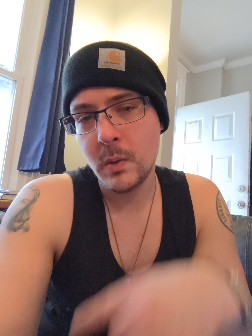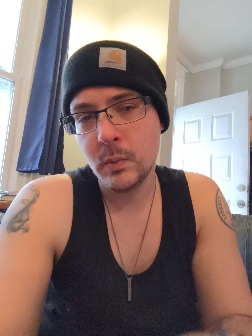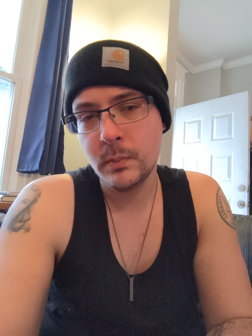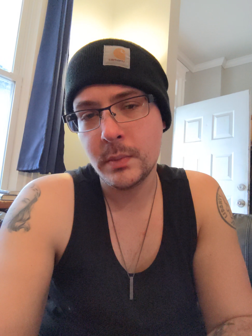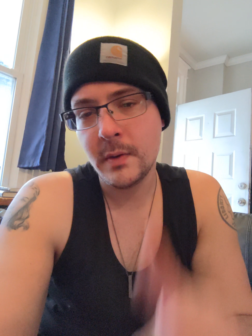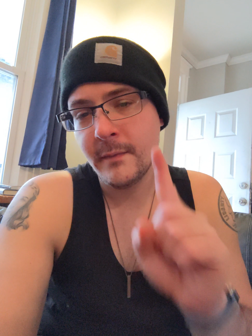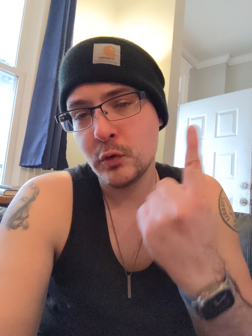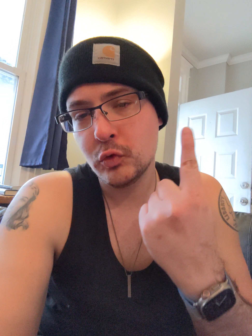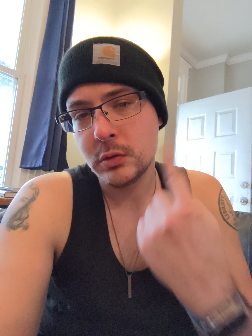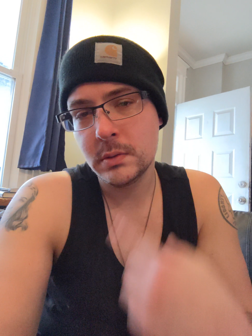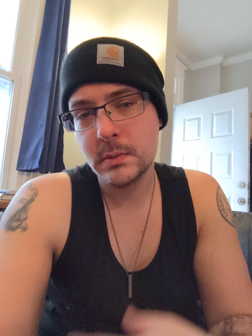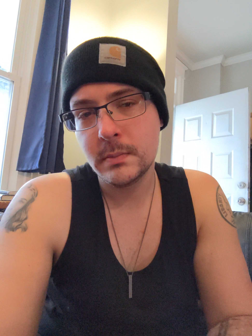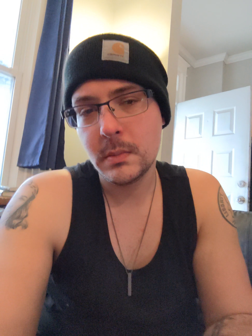first